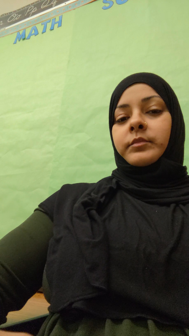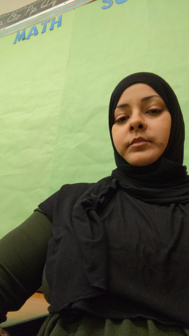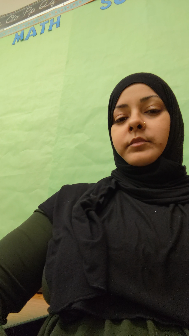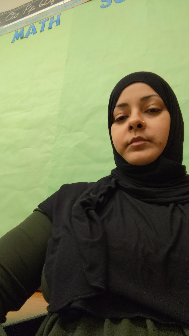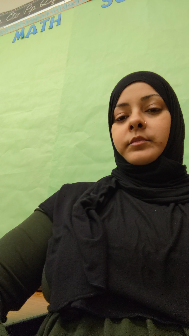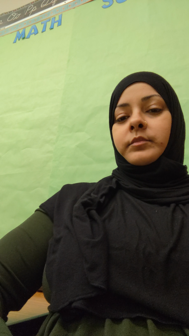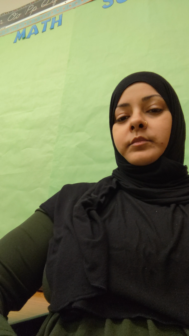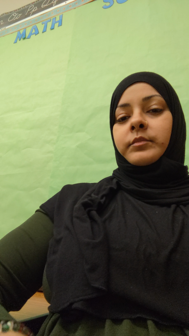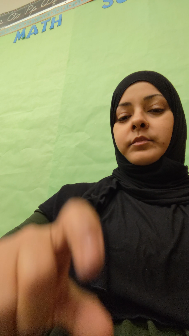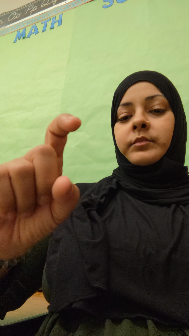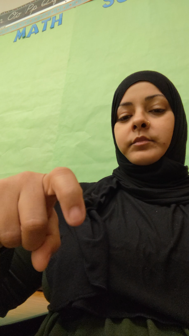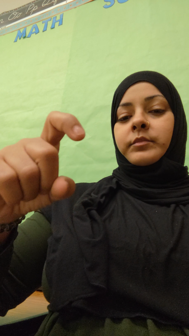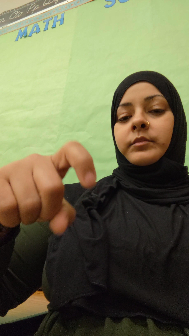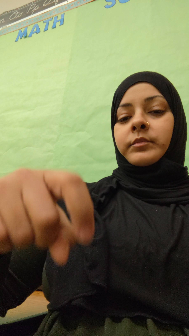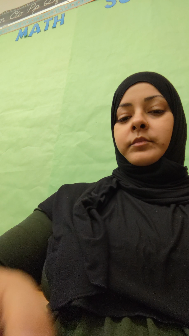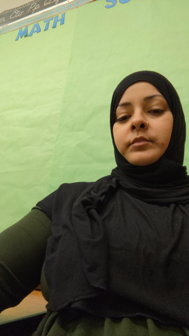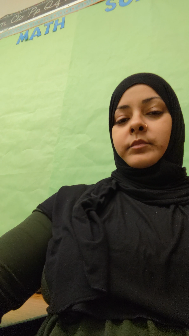should